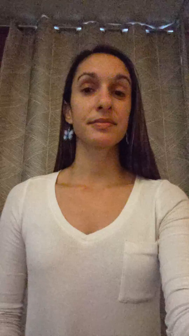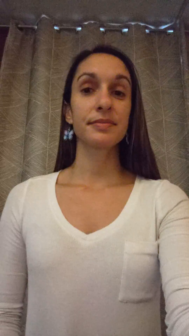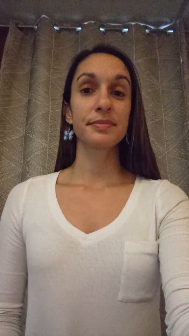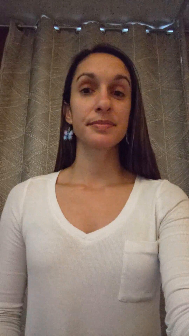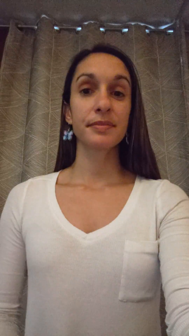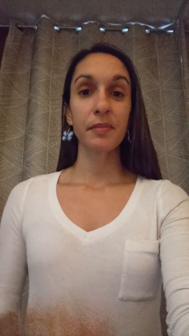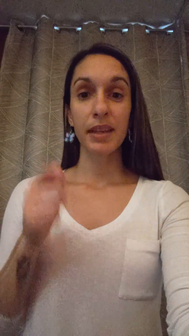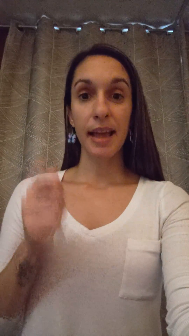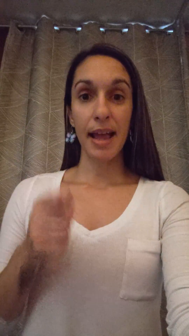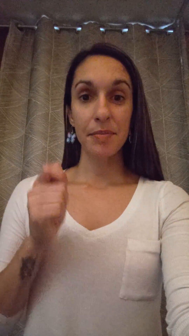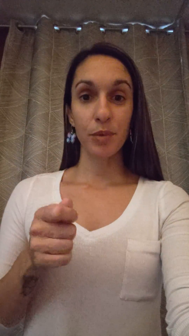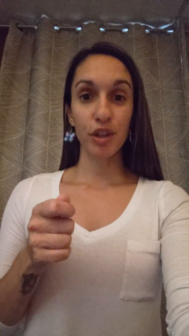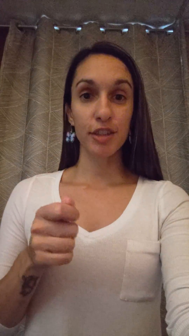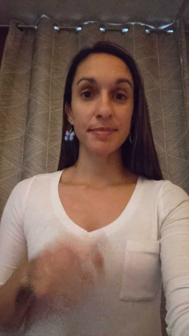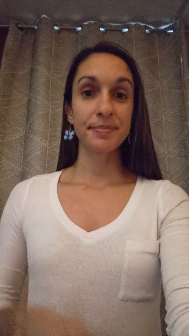hammer